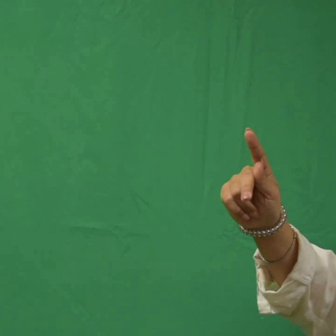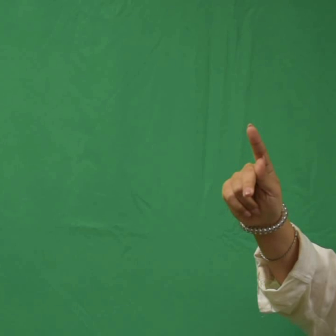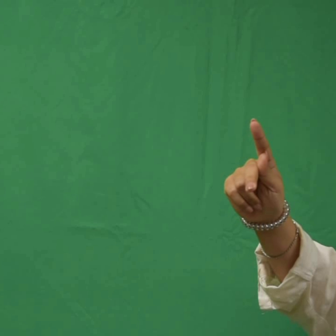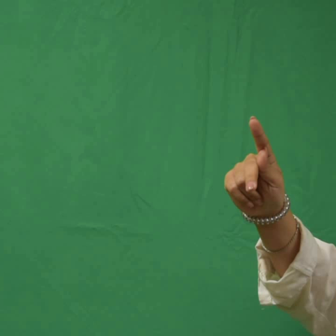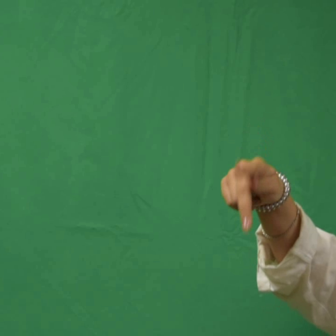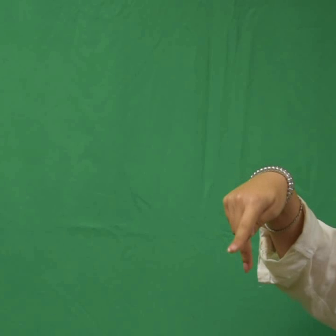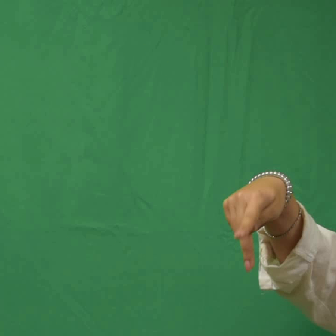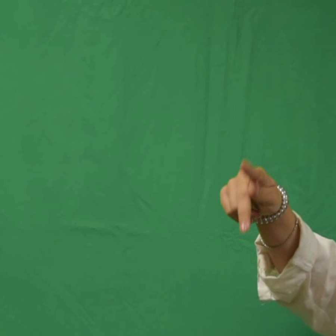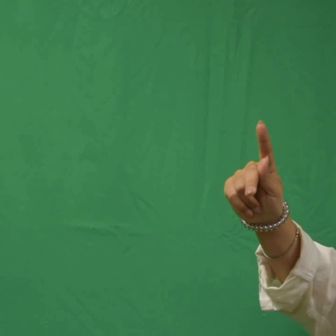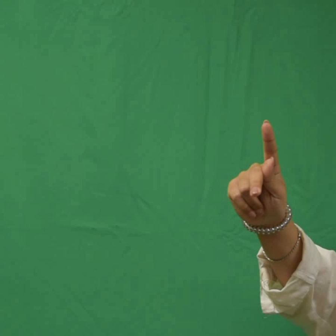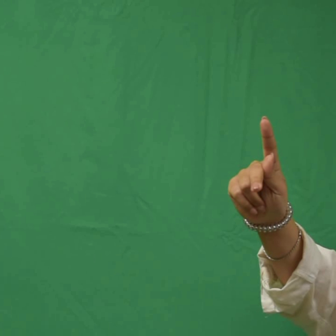K